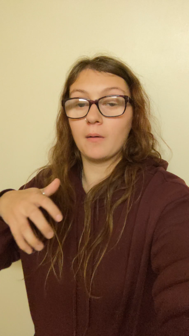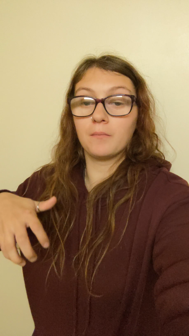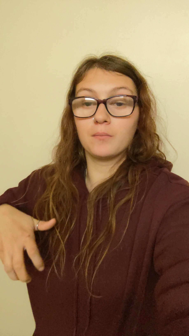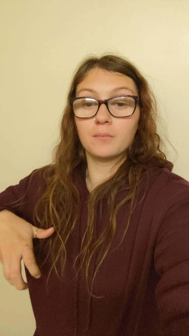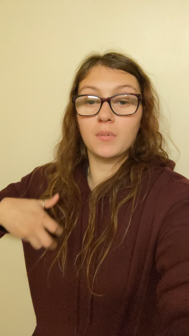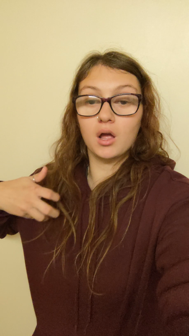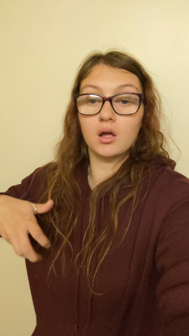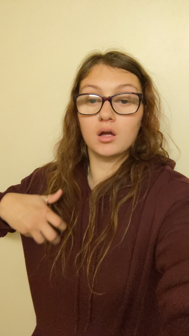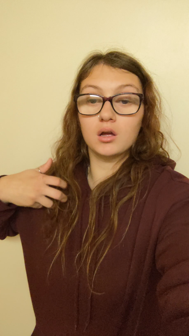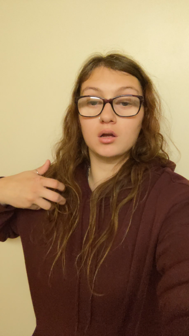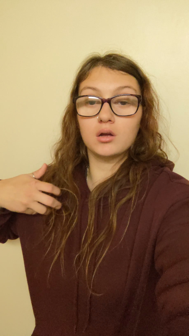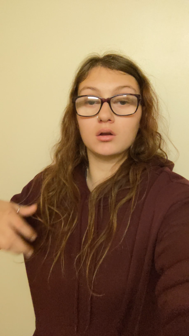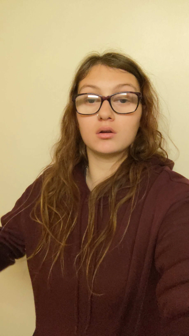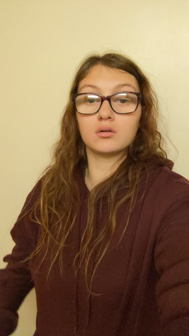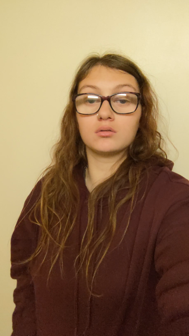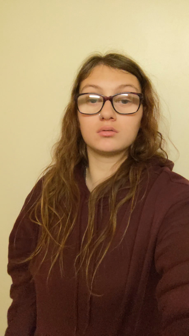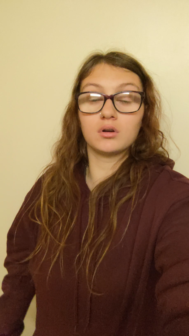monkey